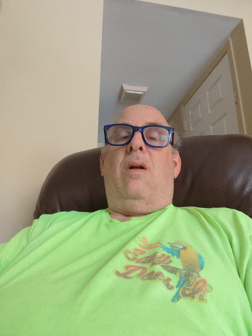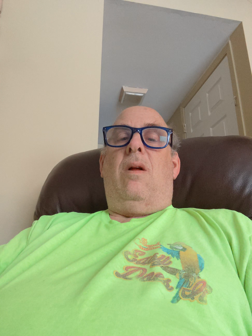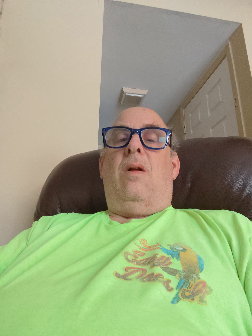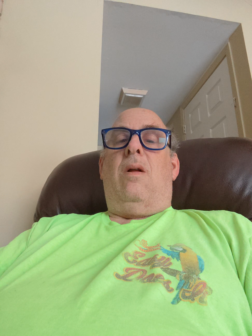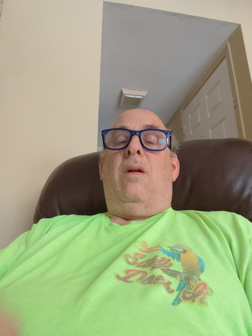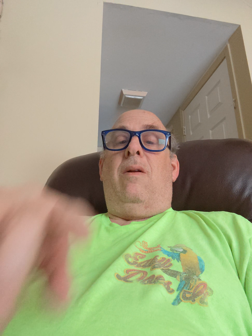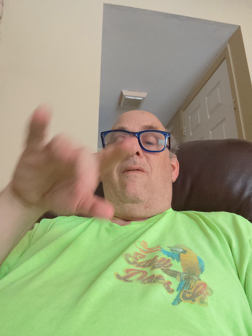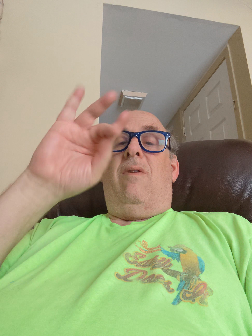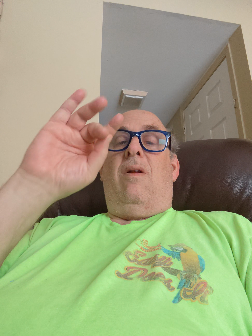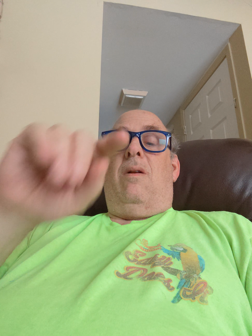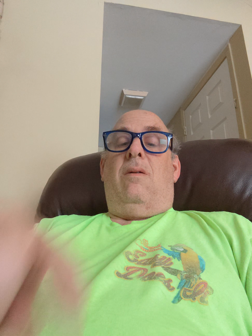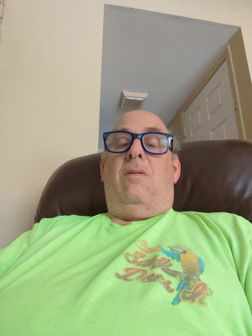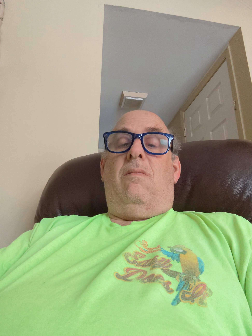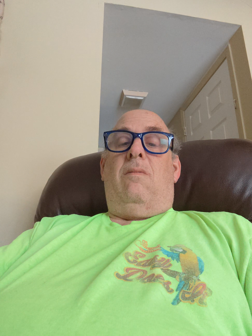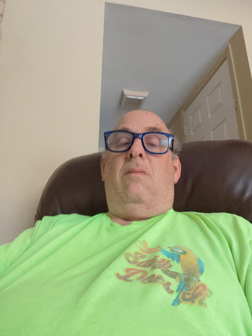find